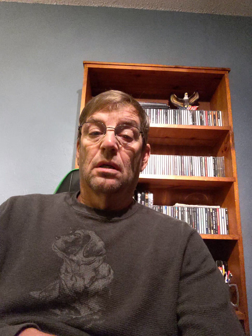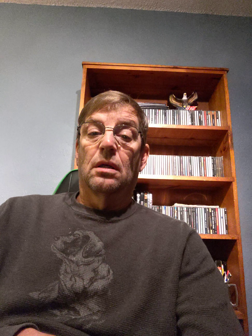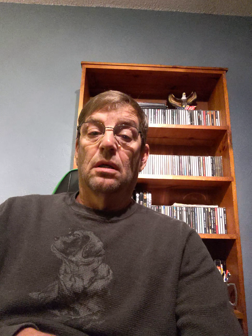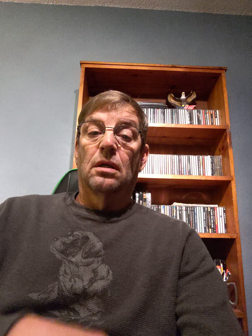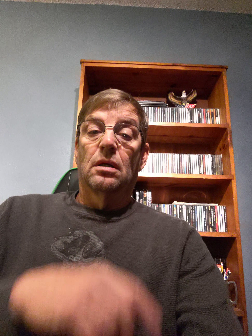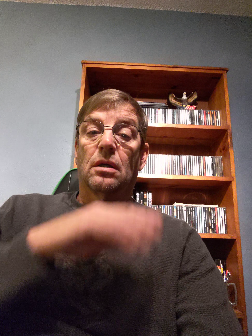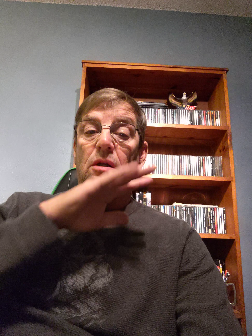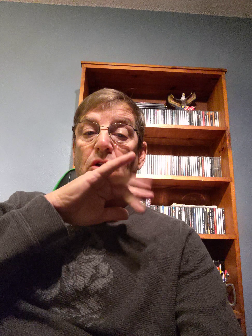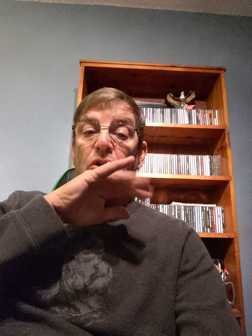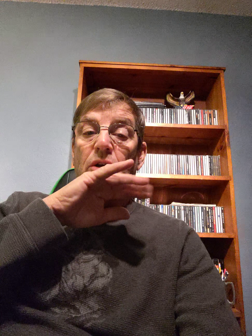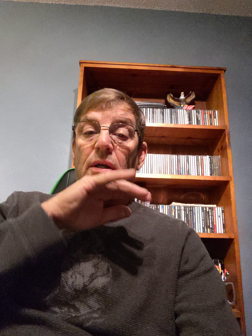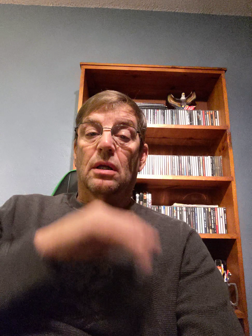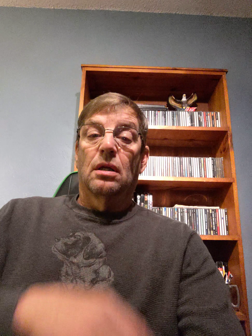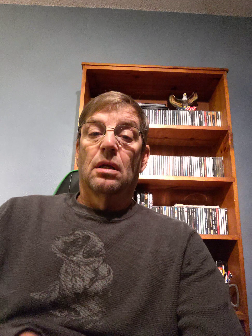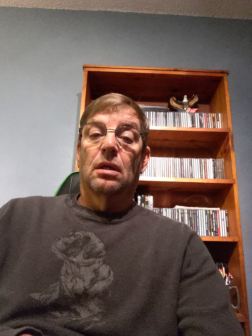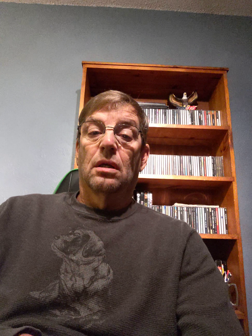dirty